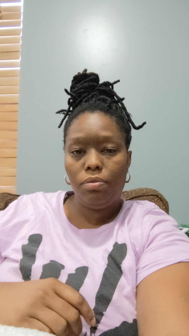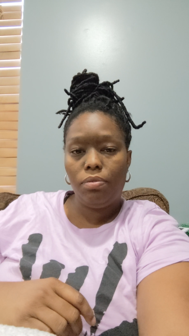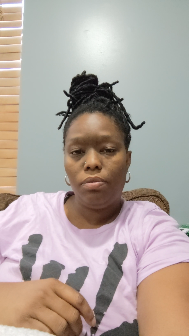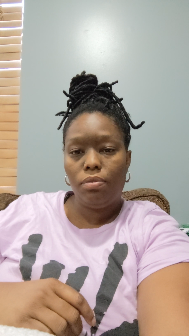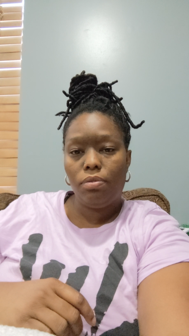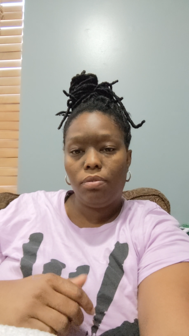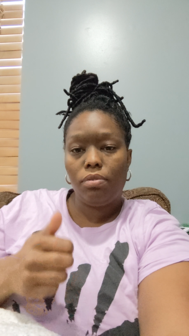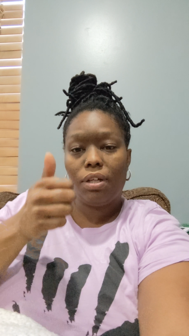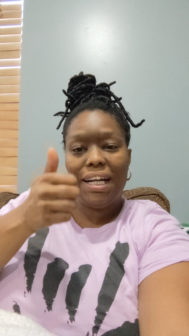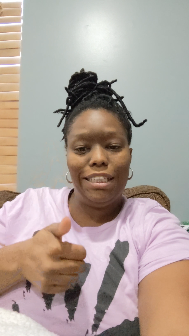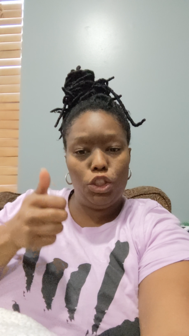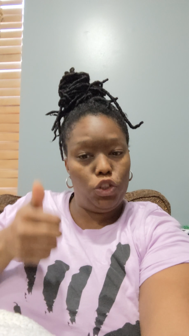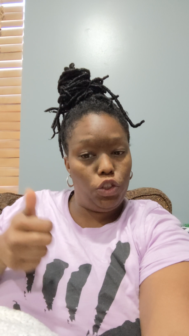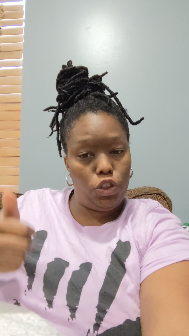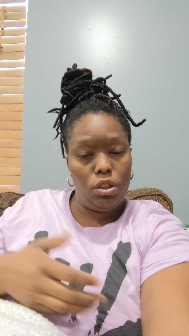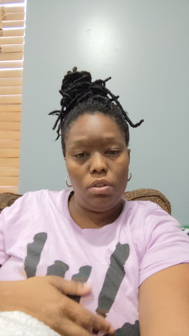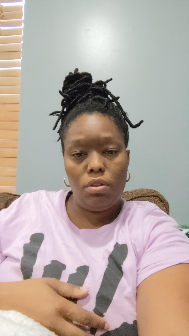each